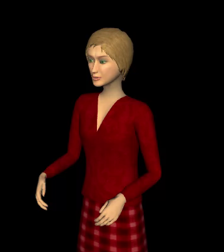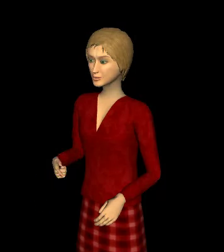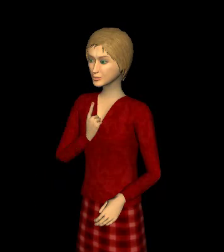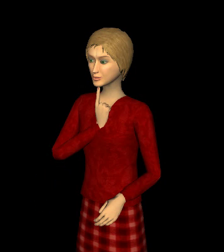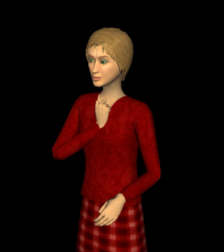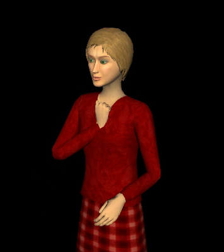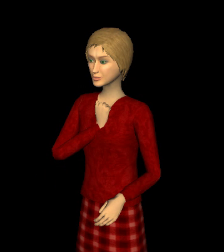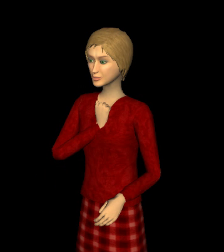يونيو